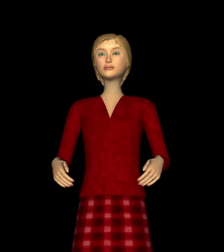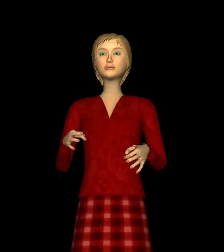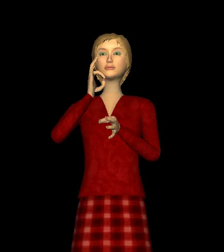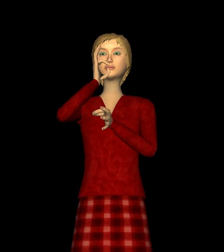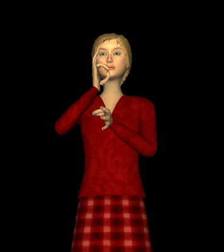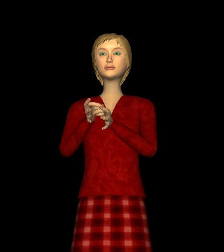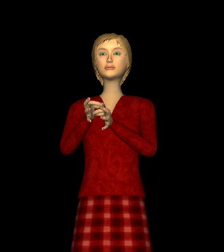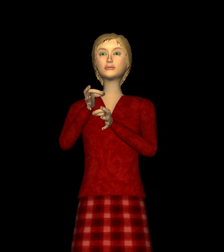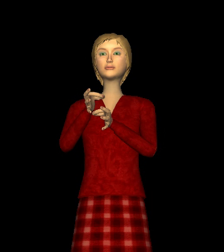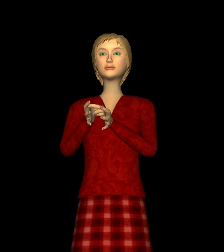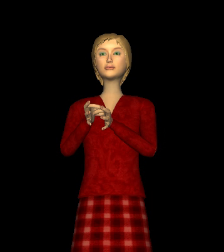حبة عنب